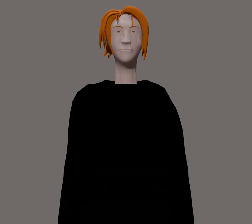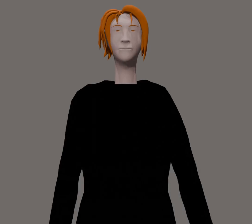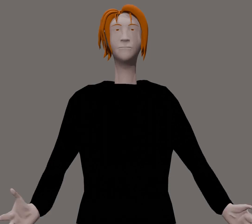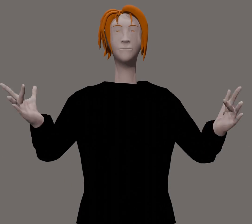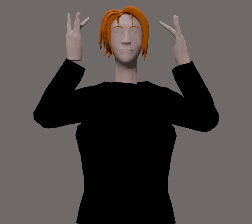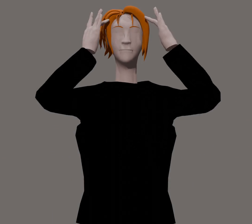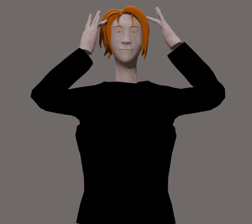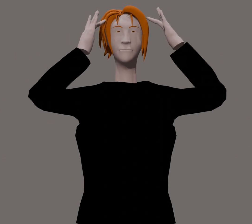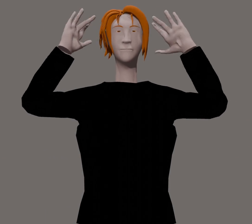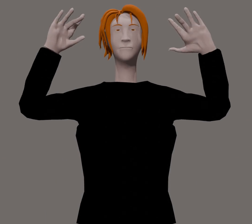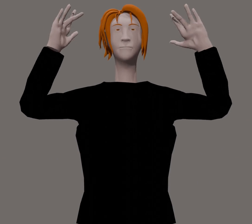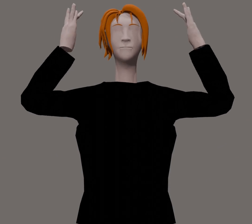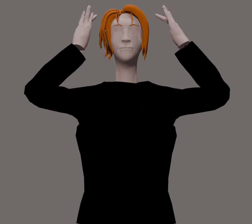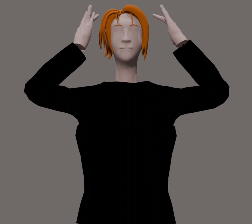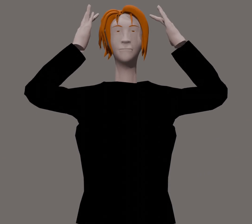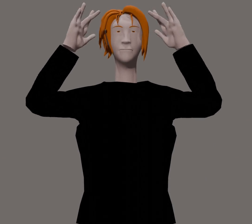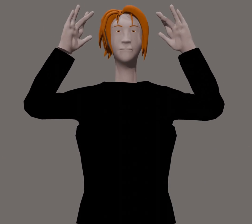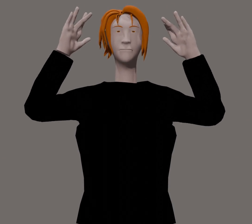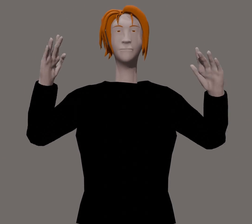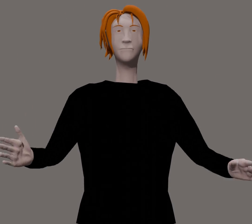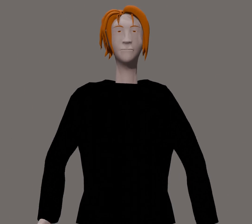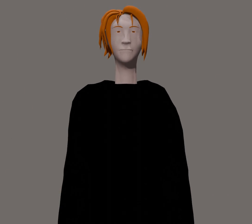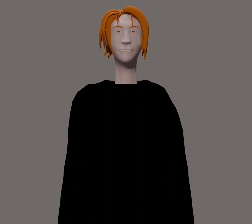Clever